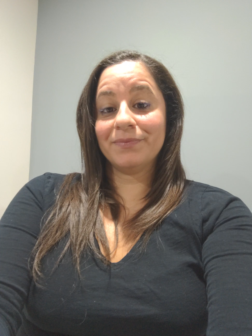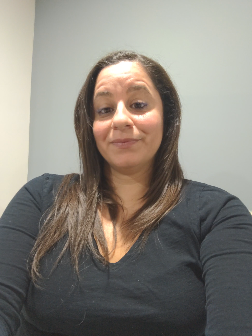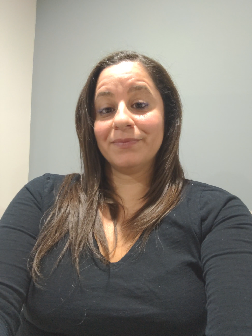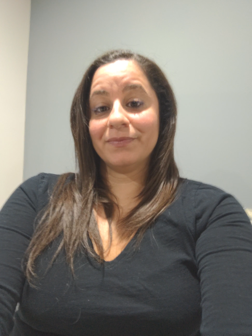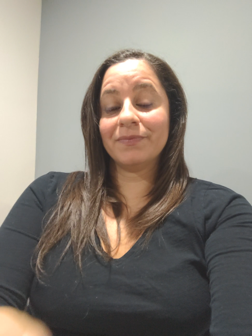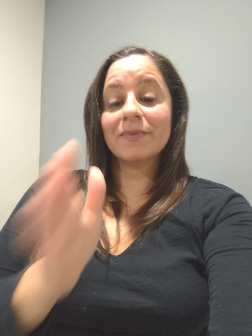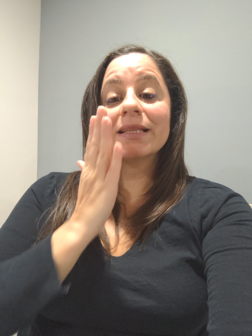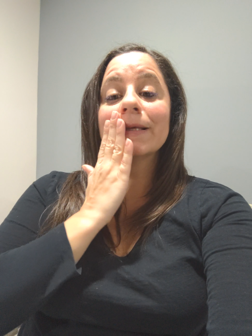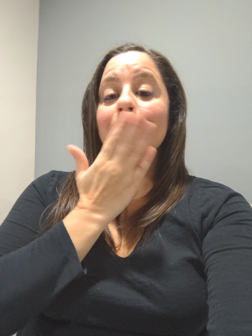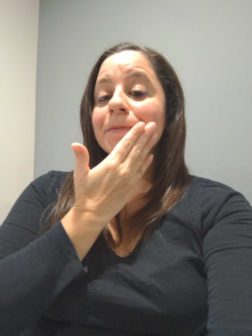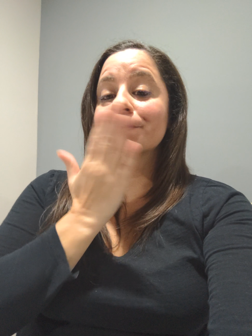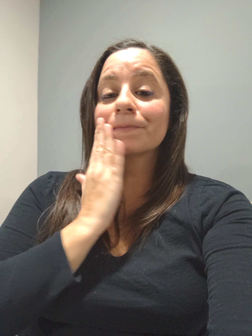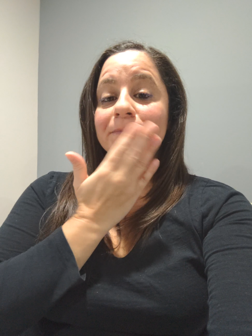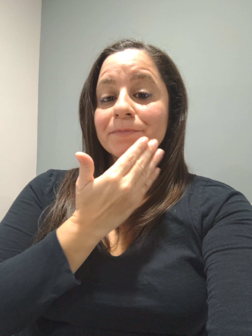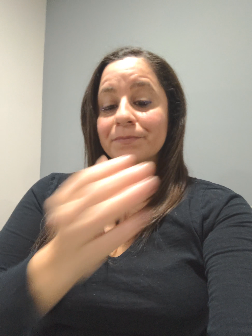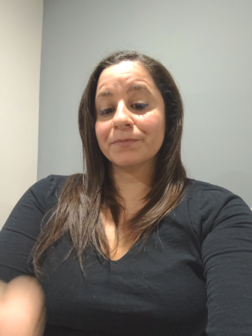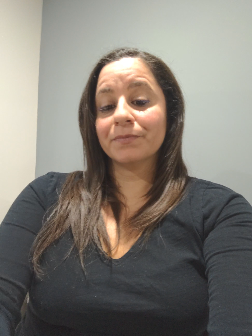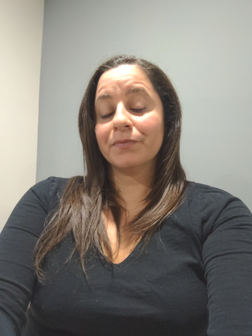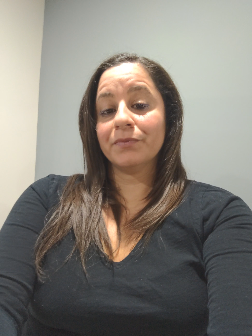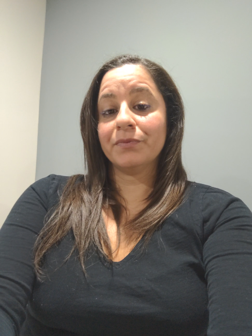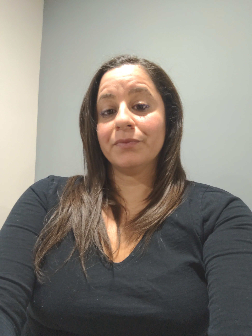napkin